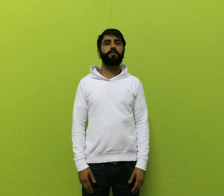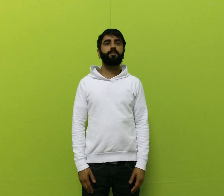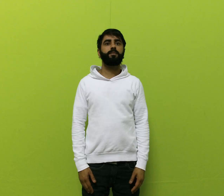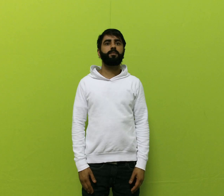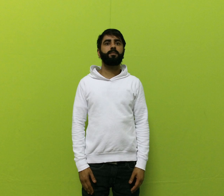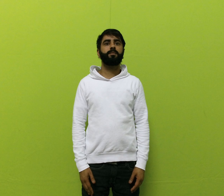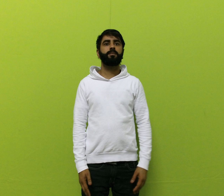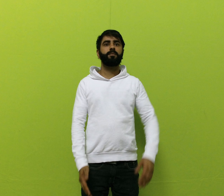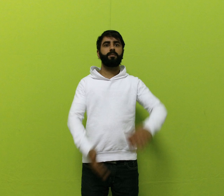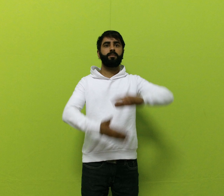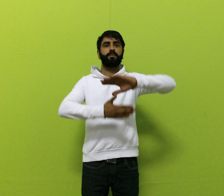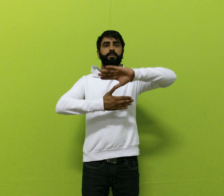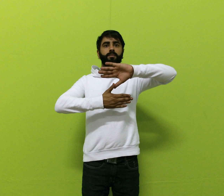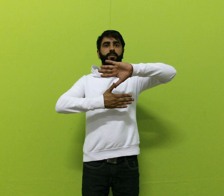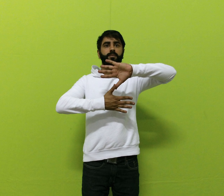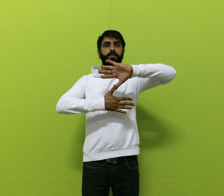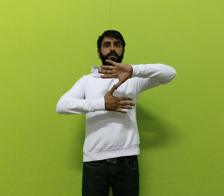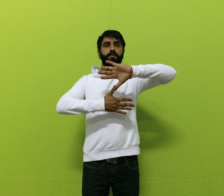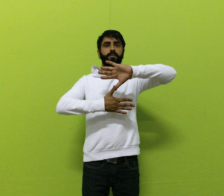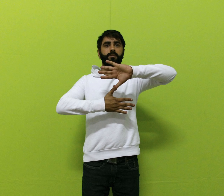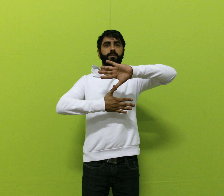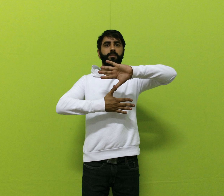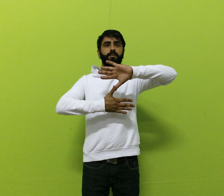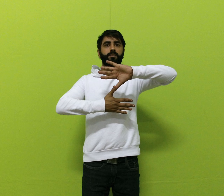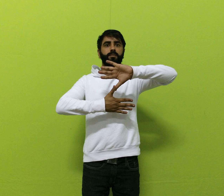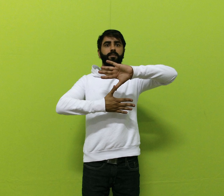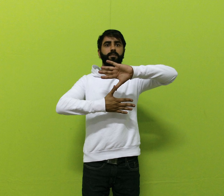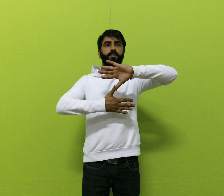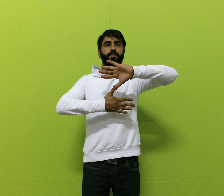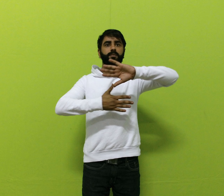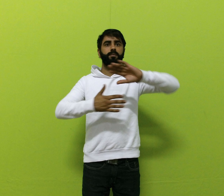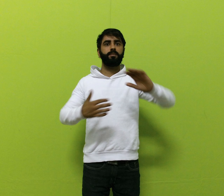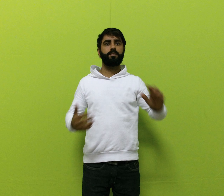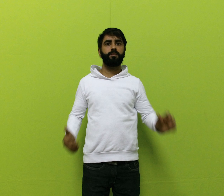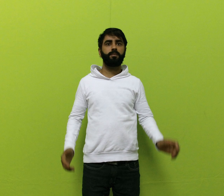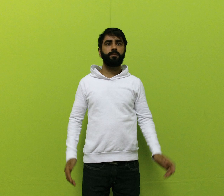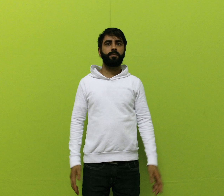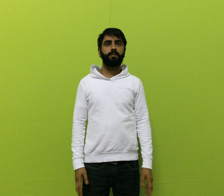América